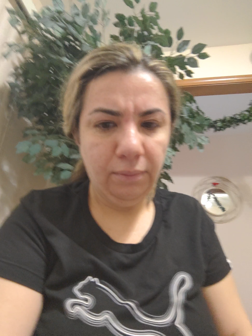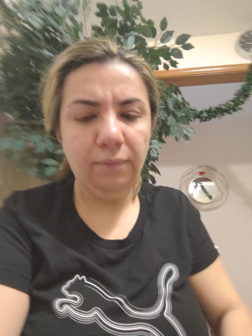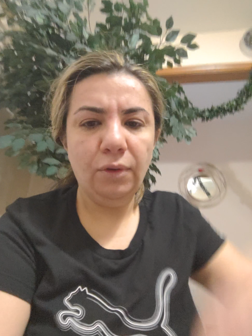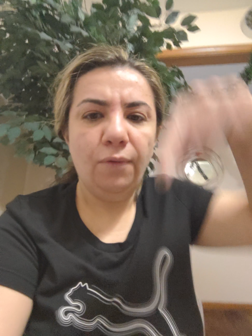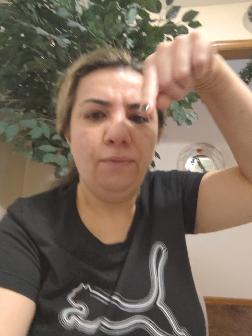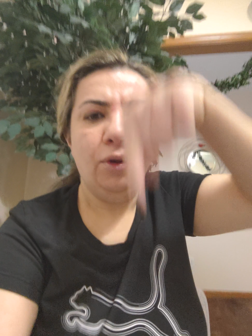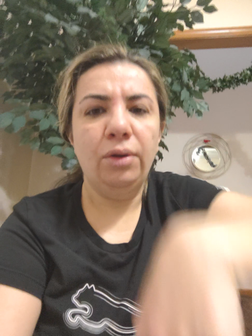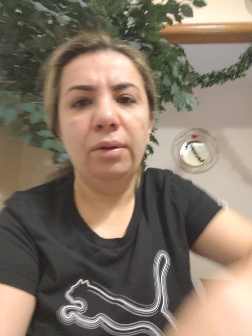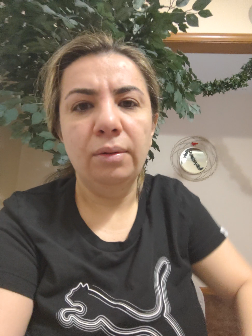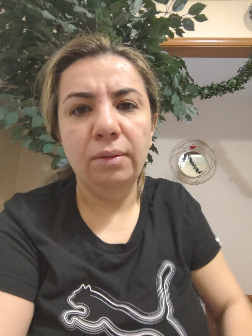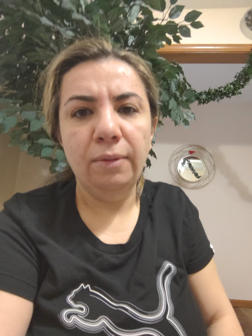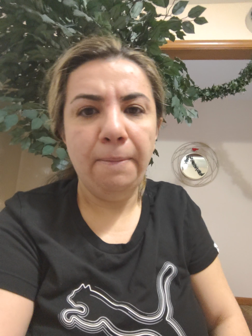down